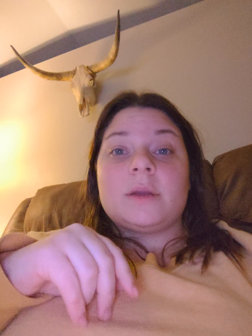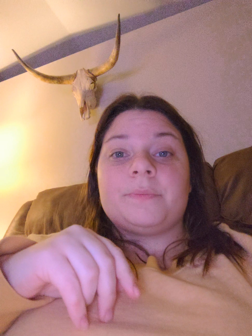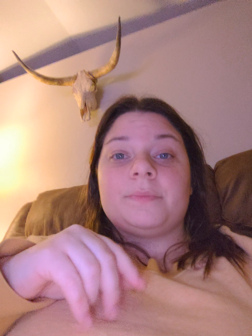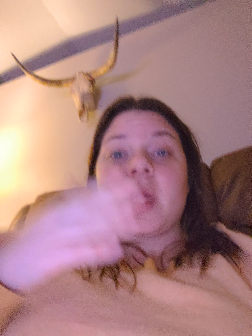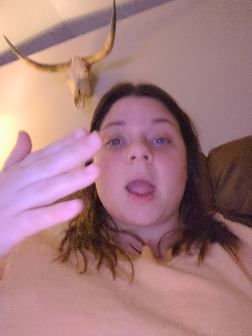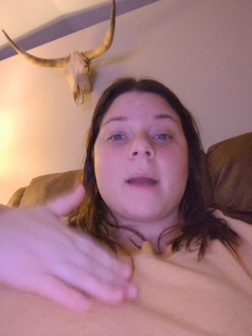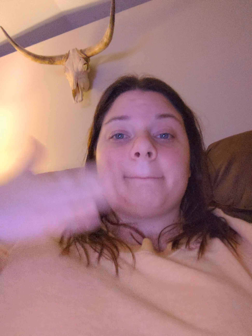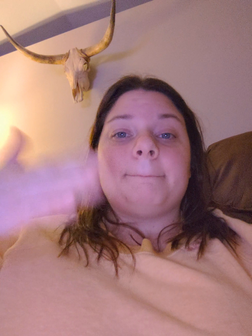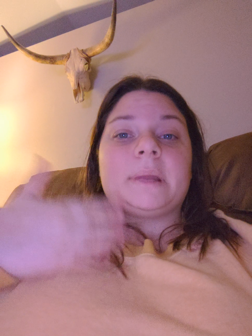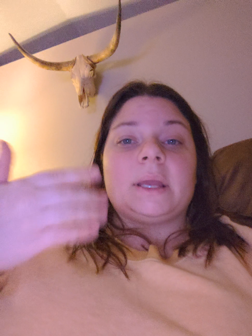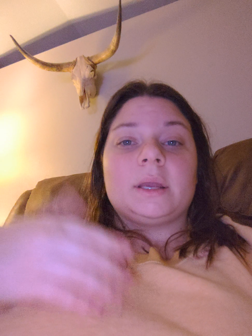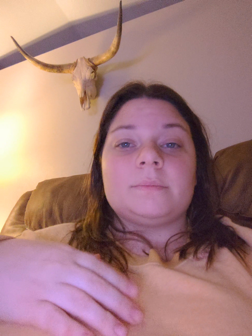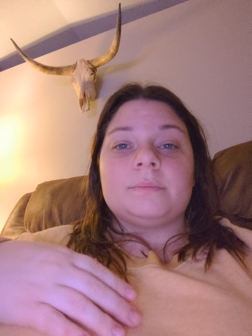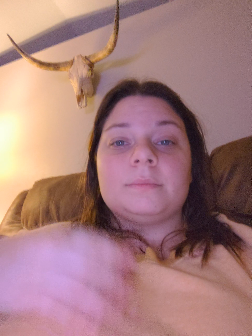happy